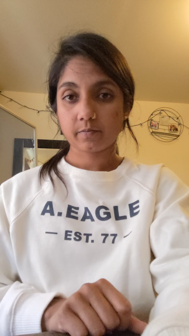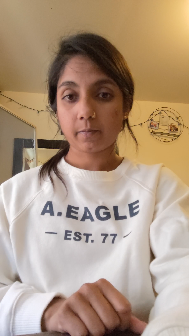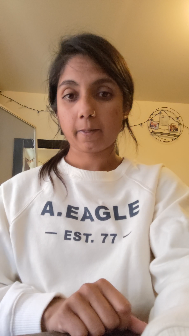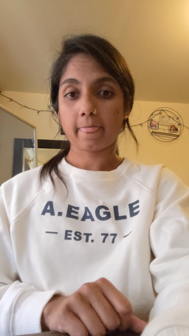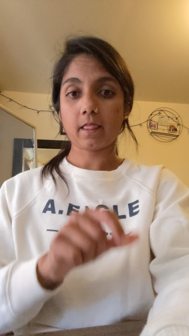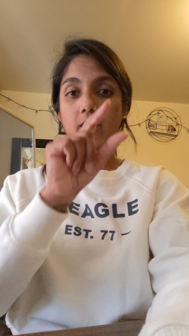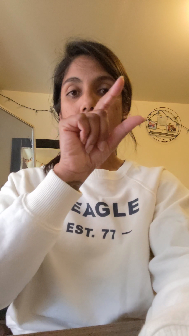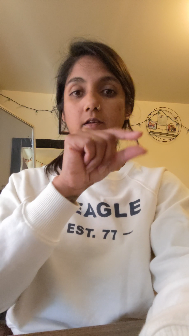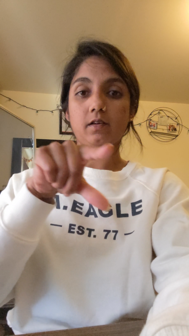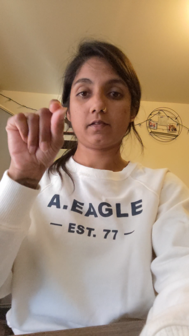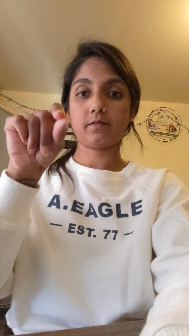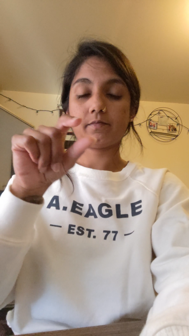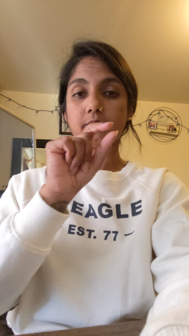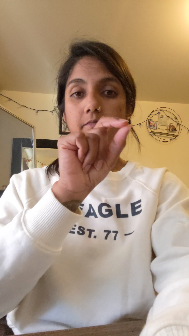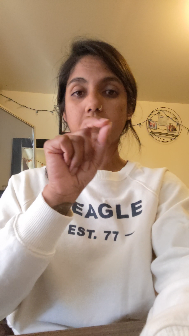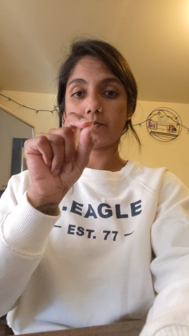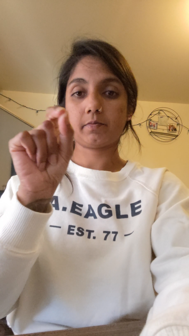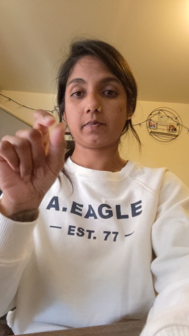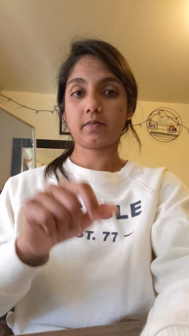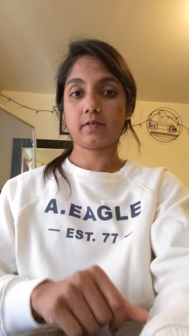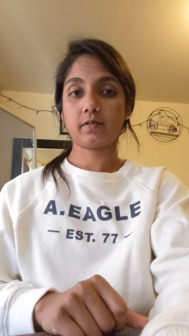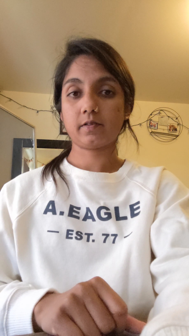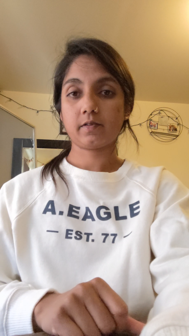peas